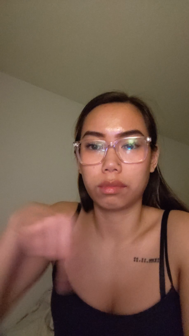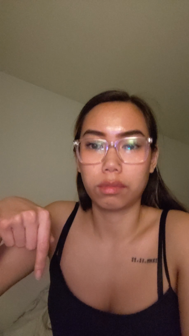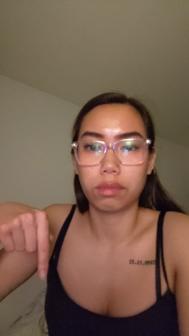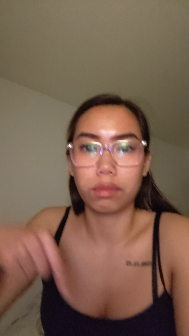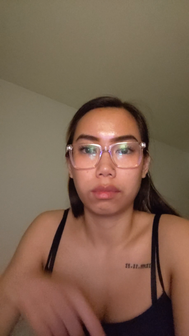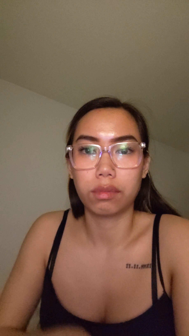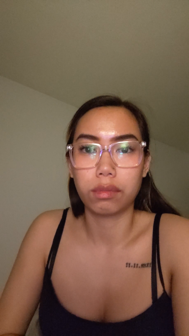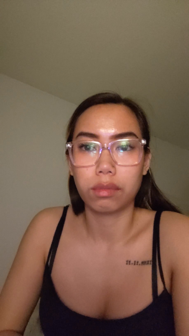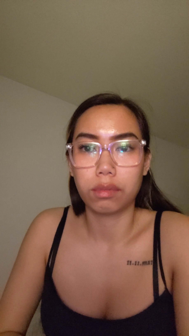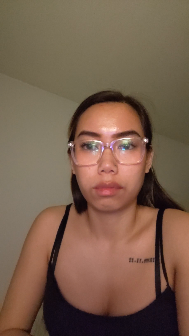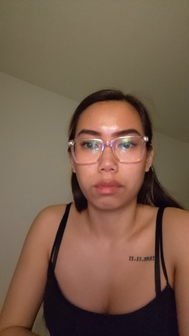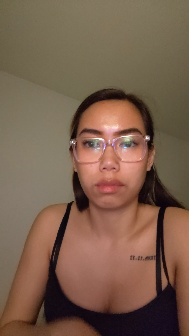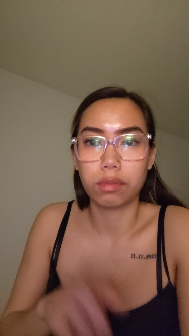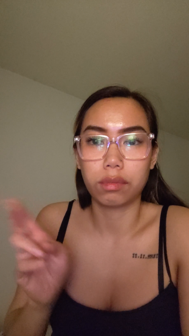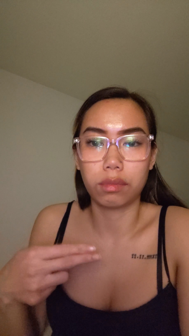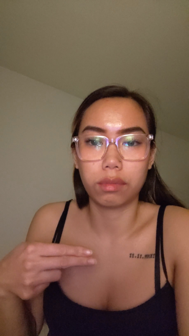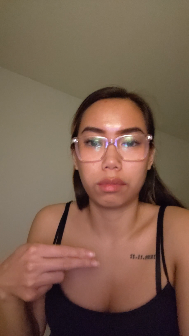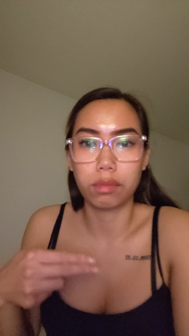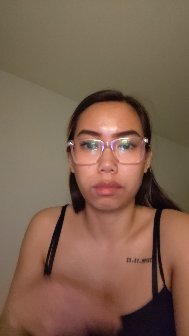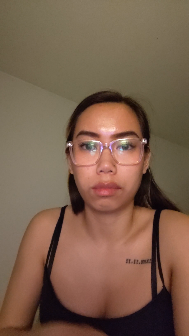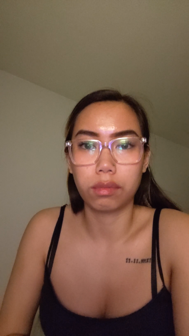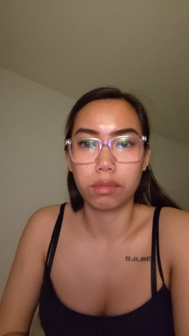belt